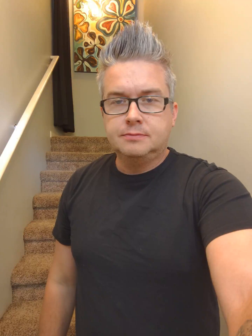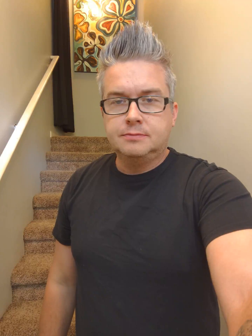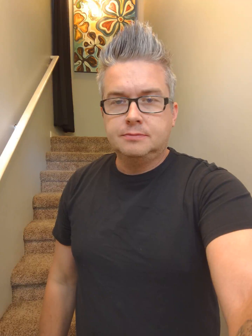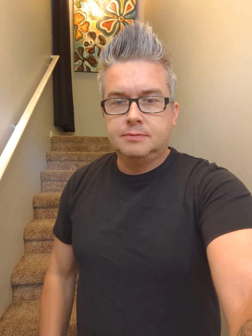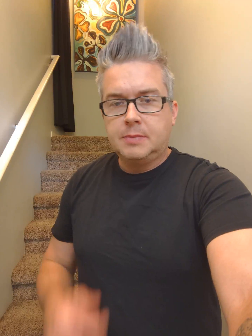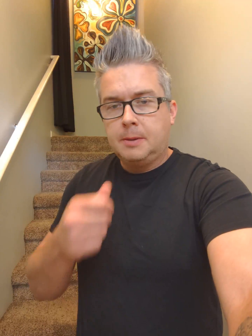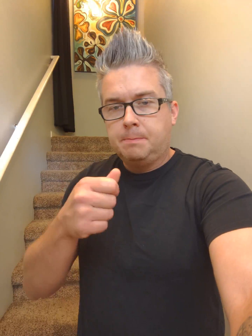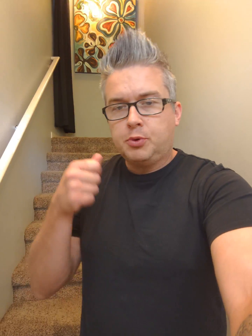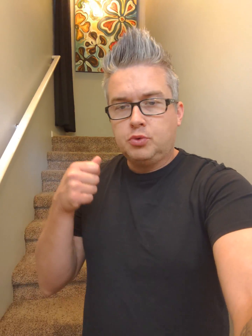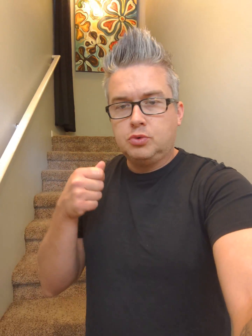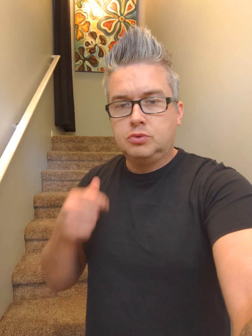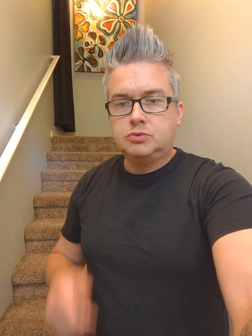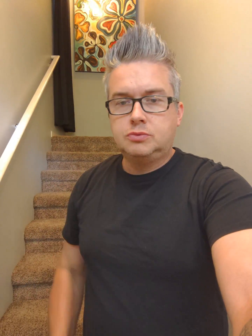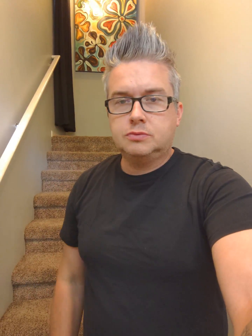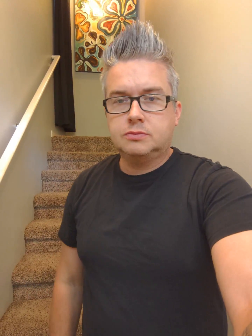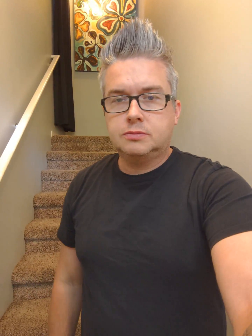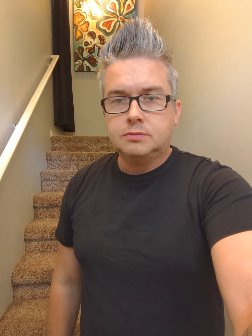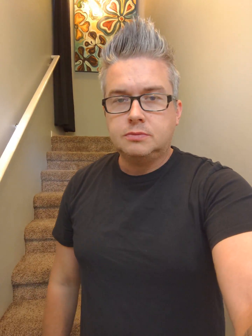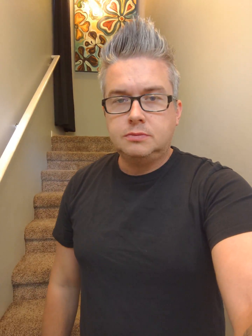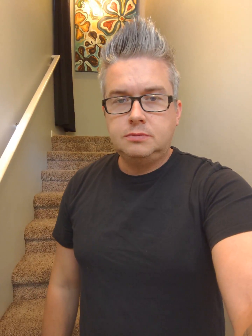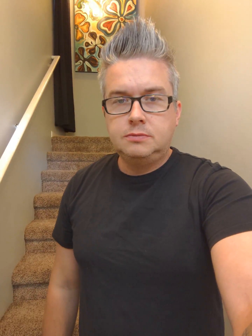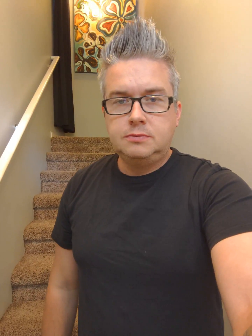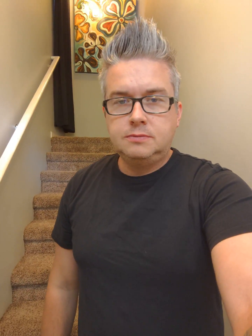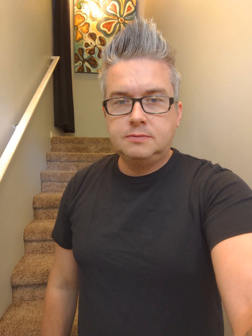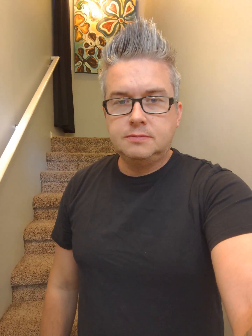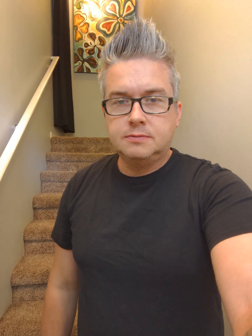pull